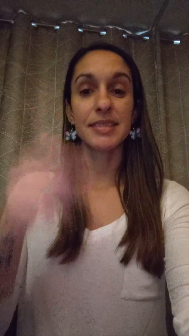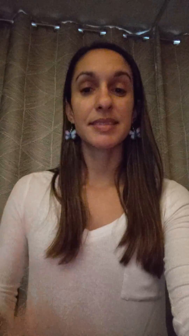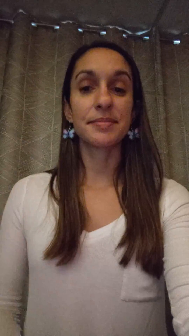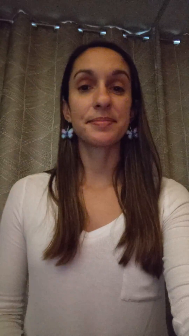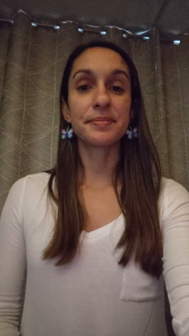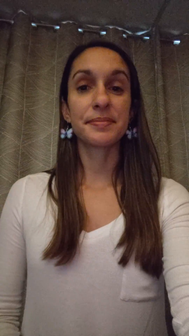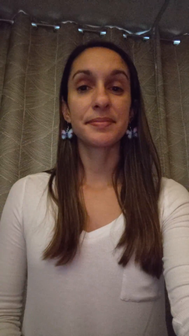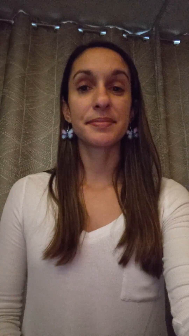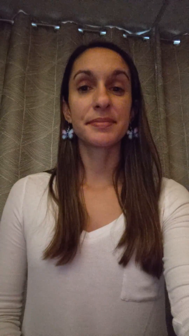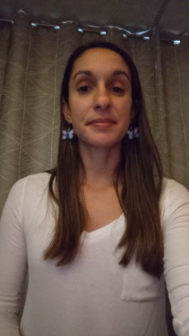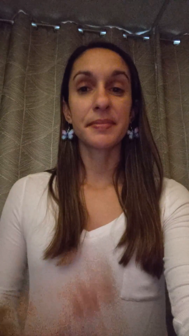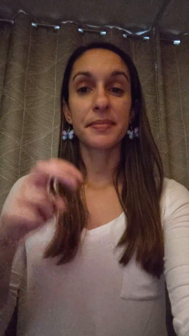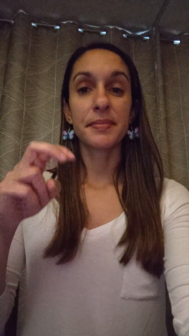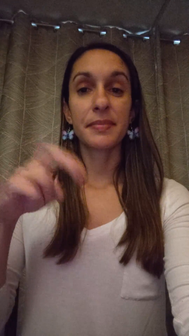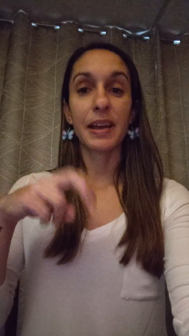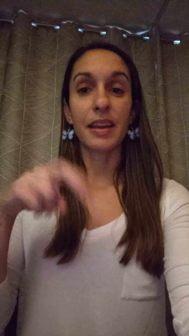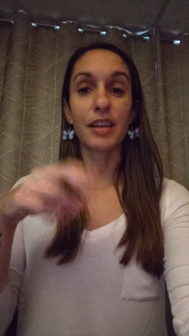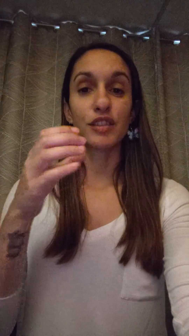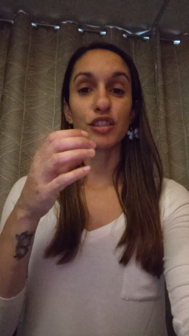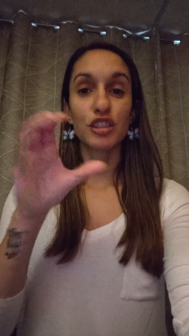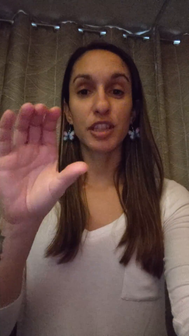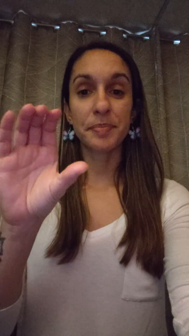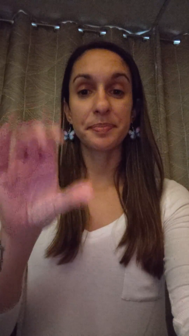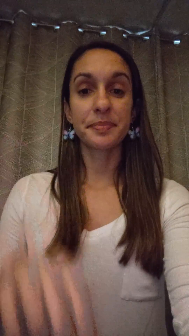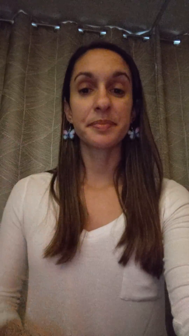potato chip